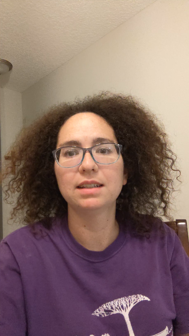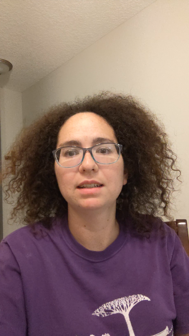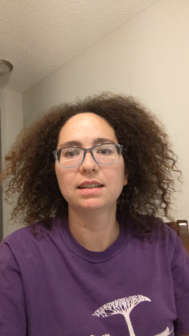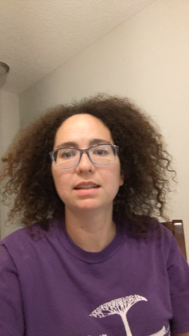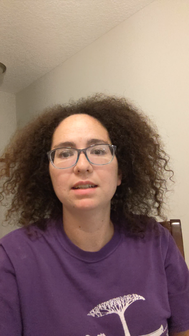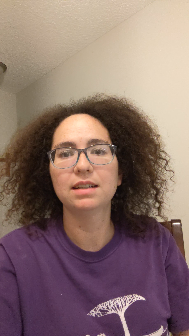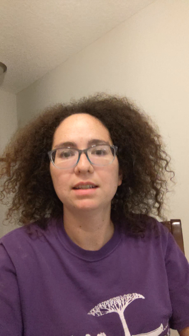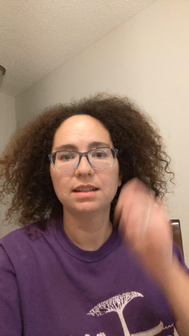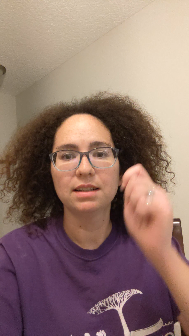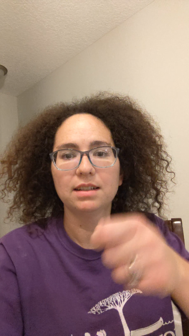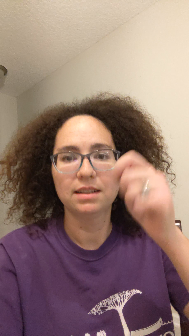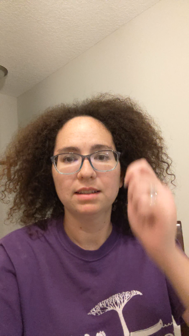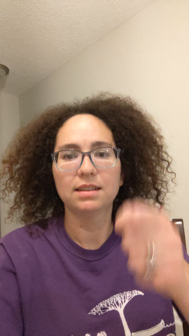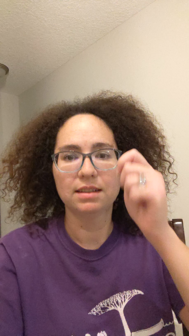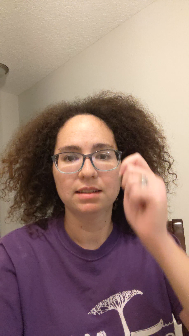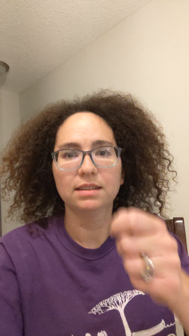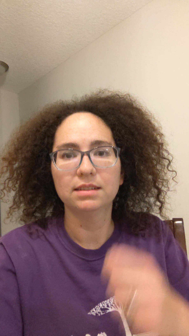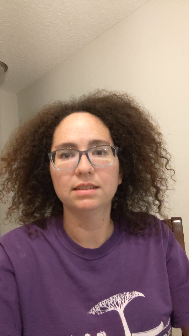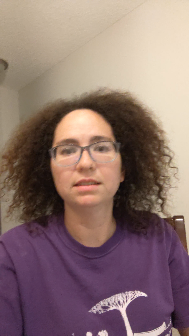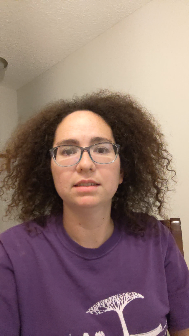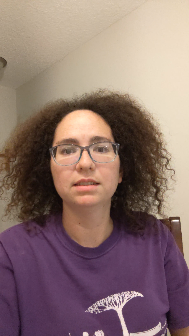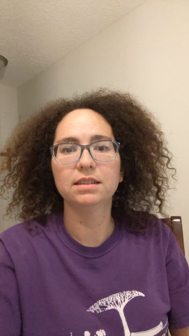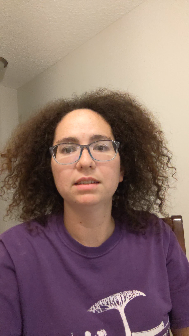cart